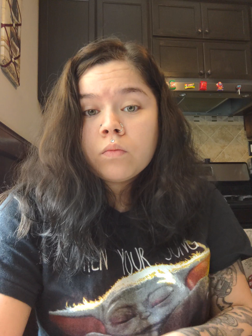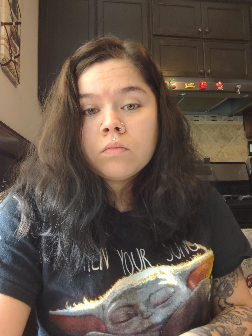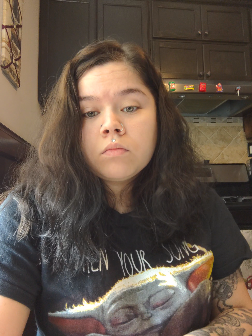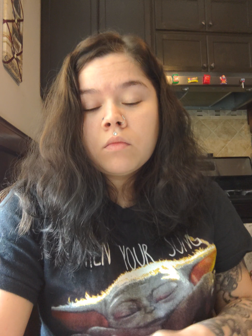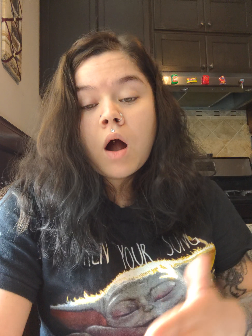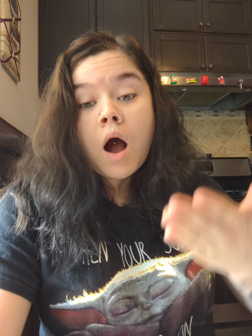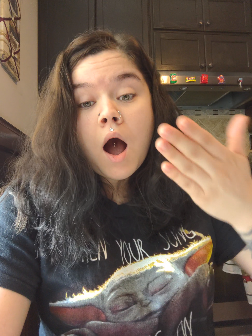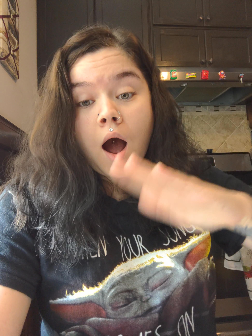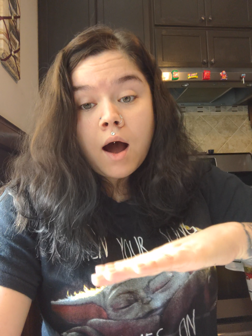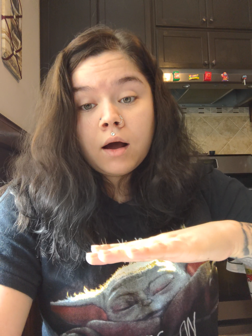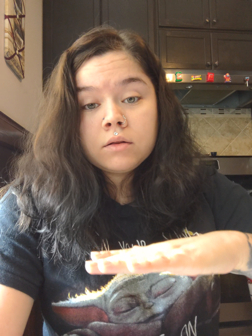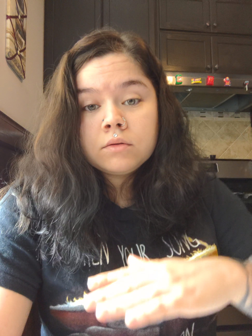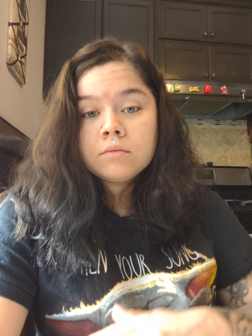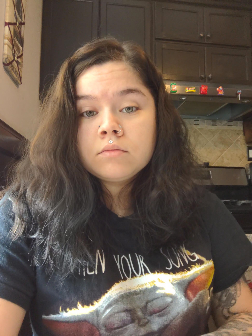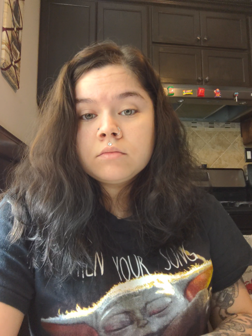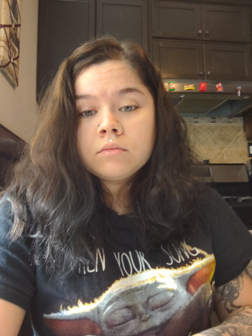on